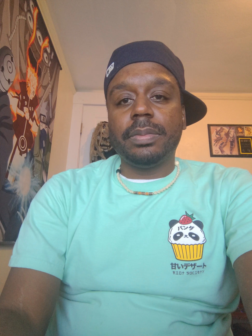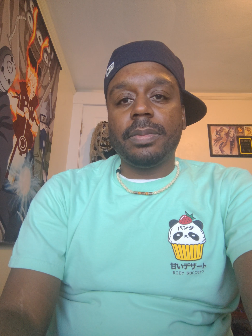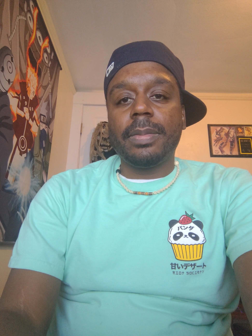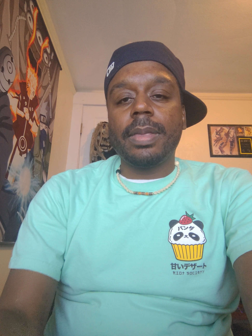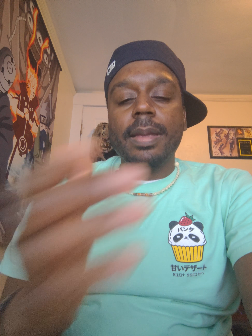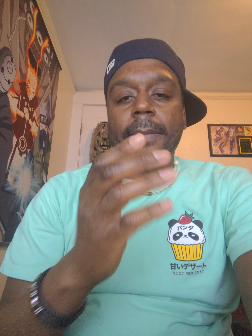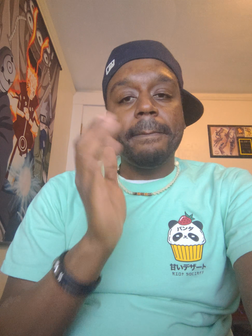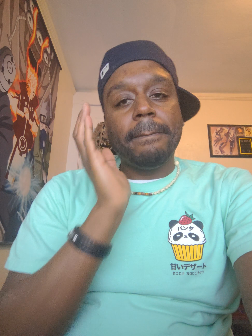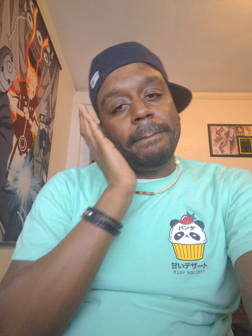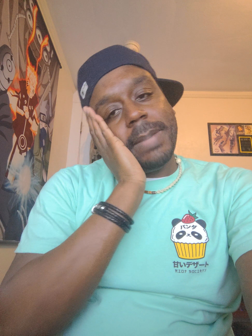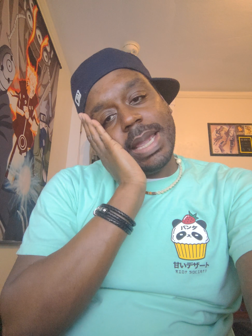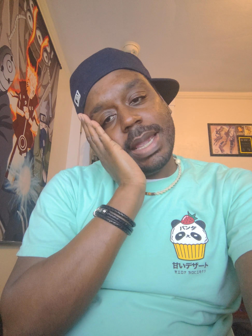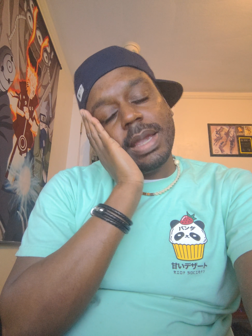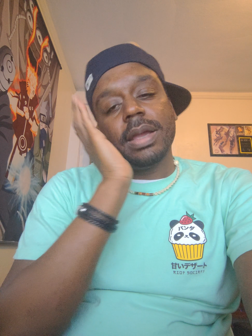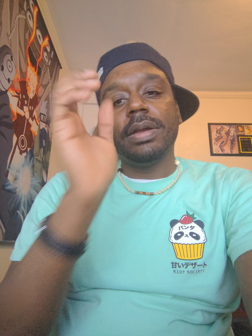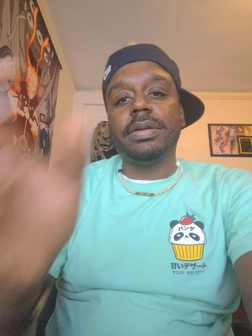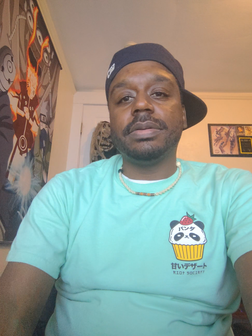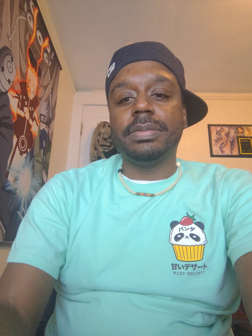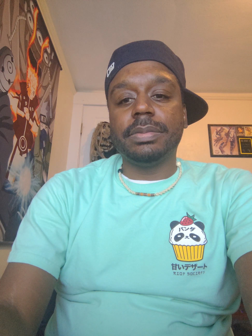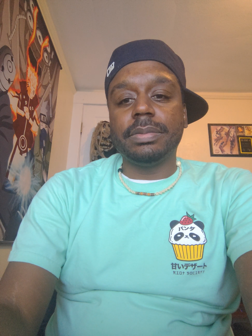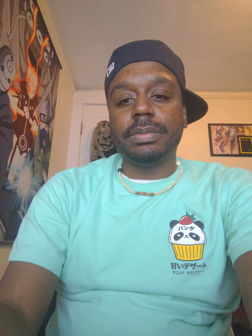bed